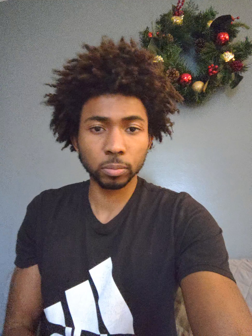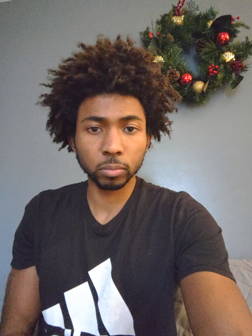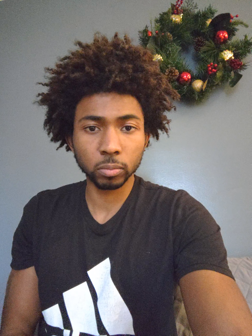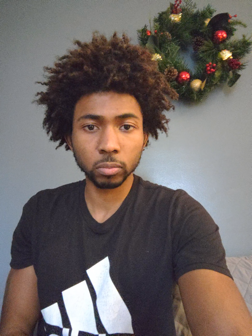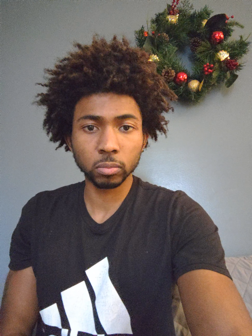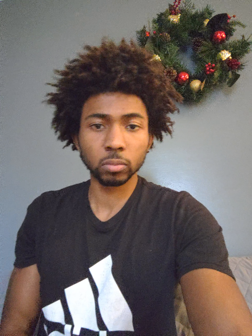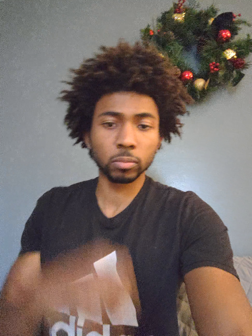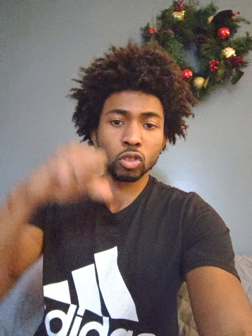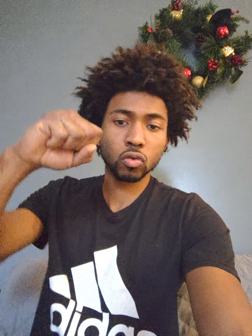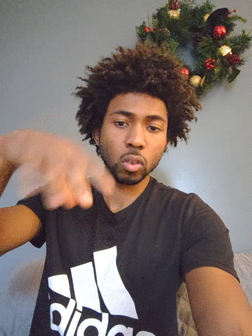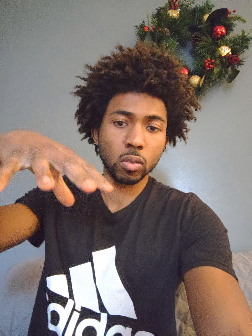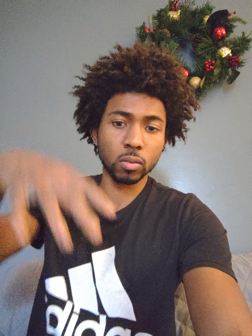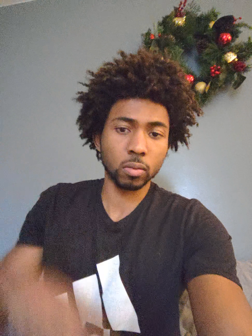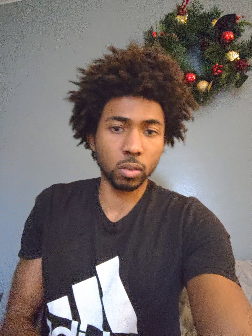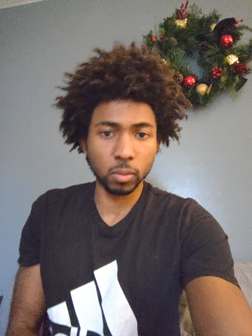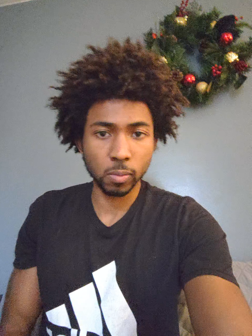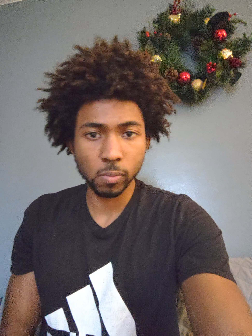drop